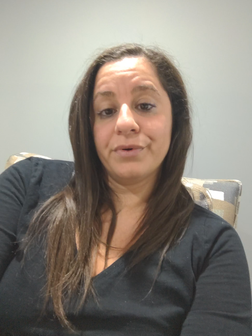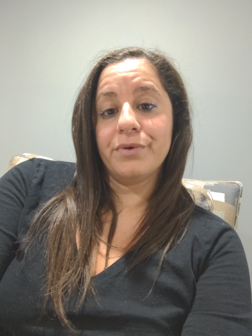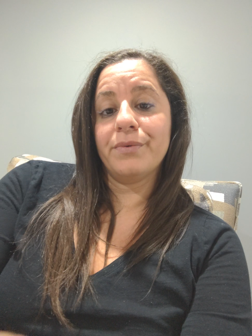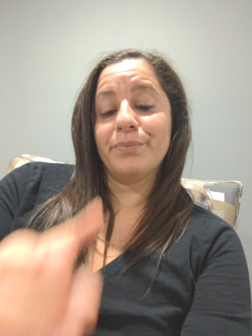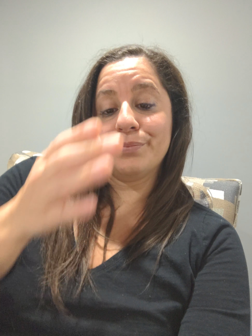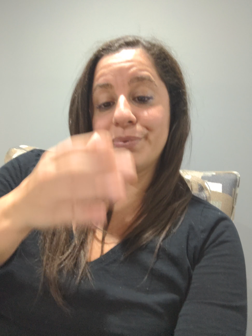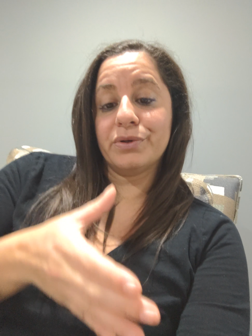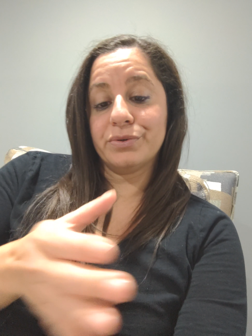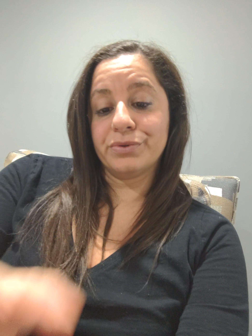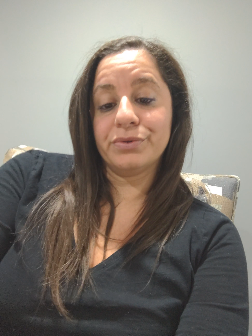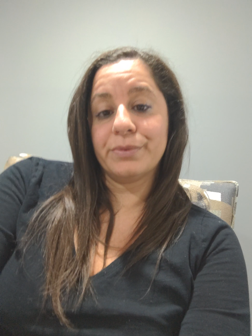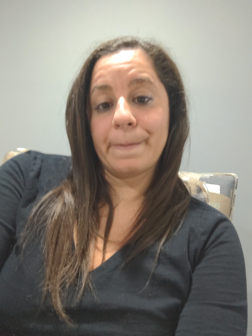person